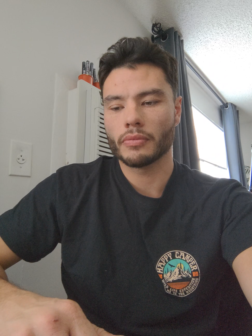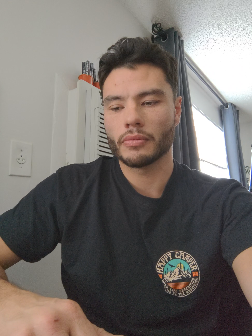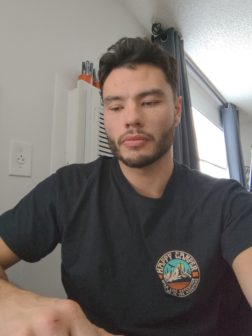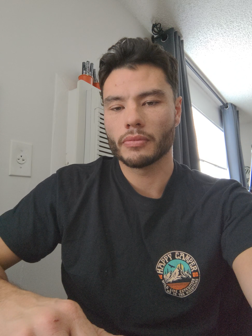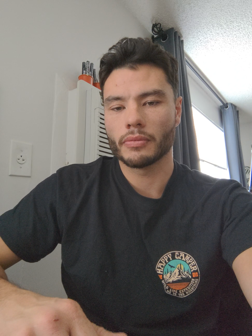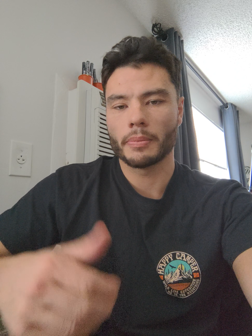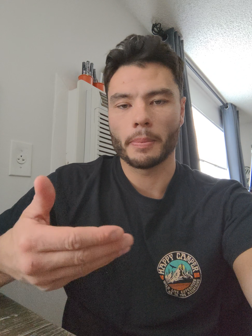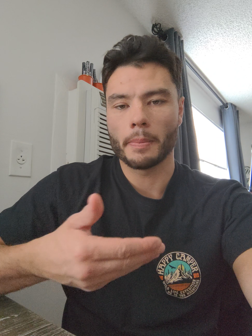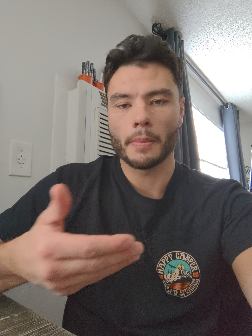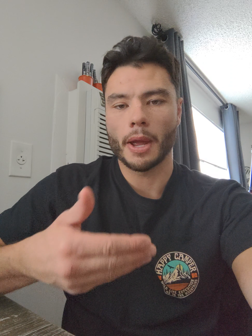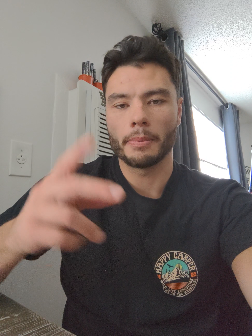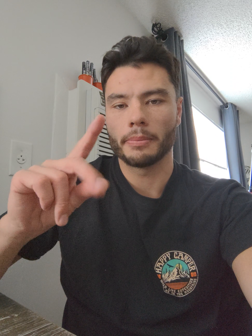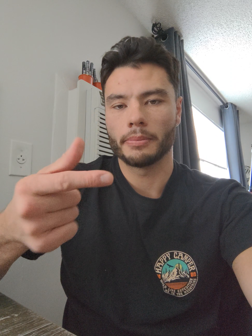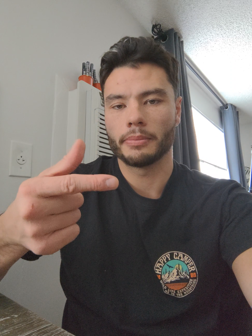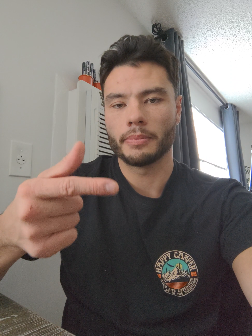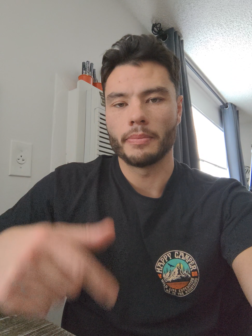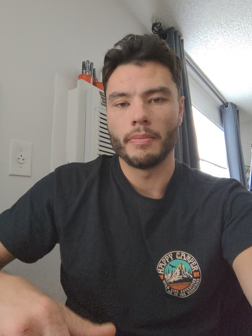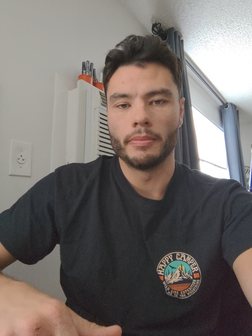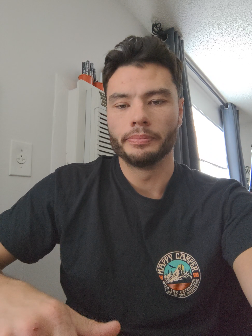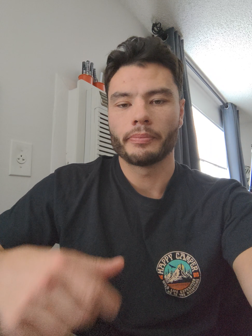puppy